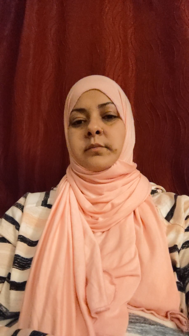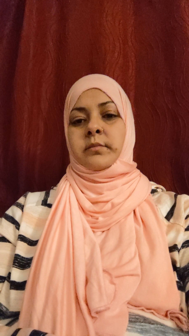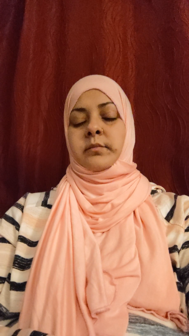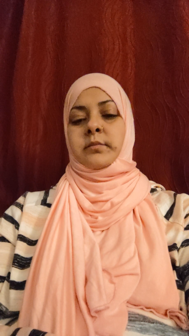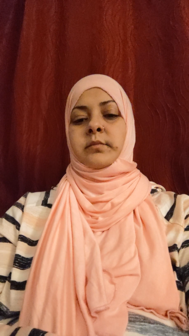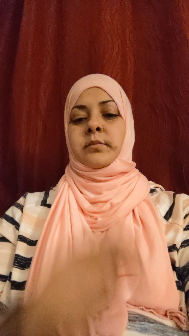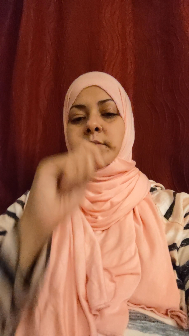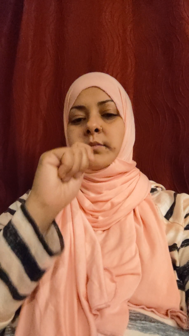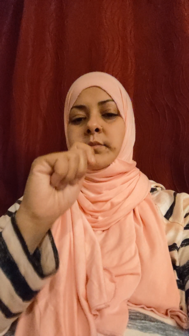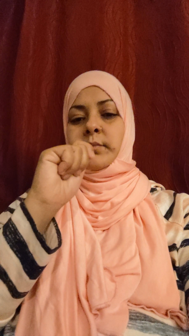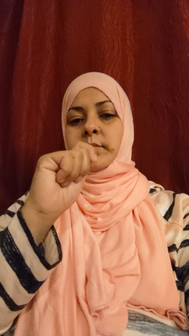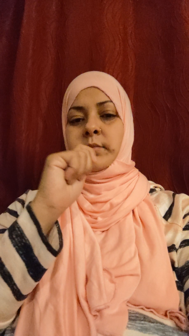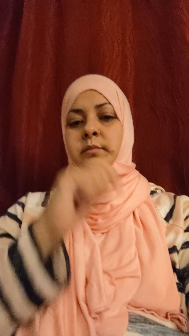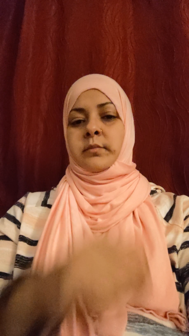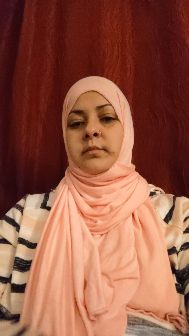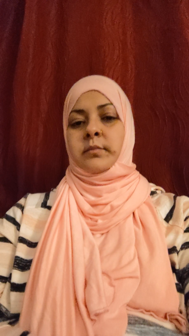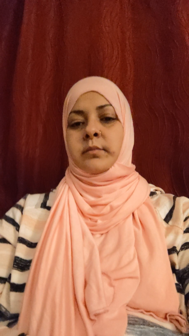popsicle